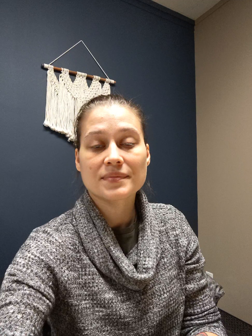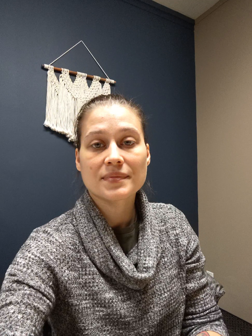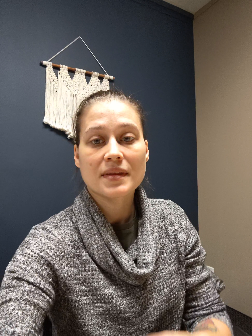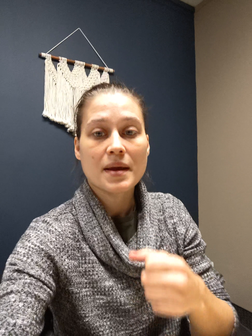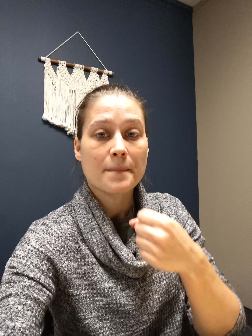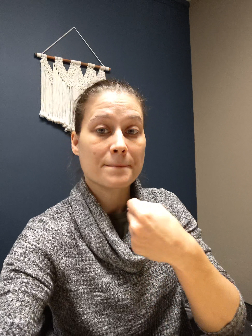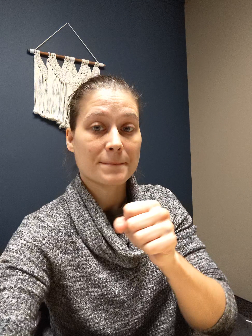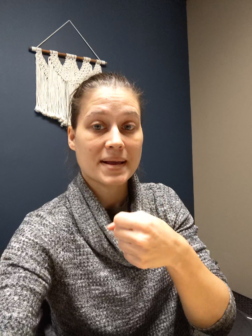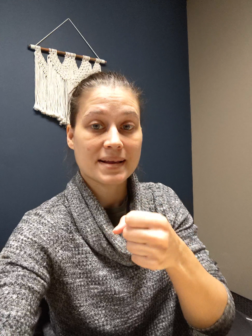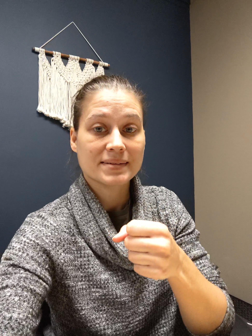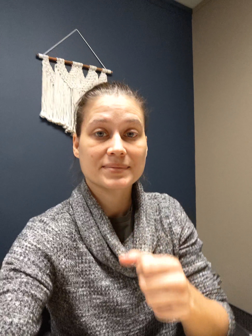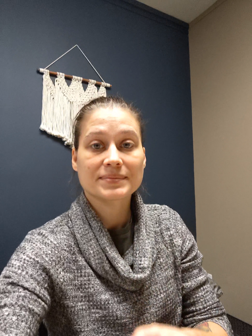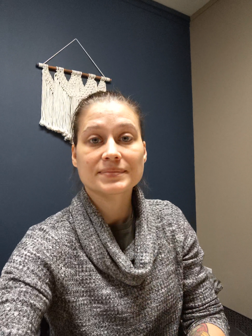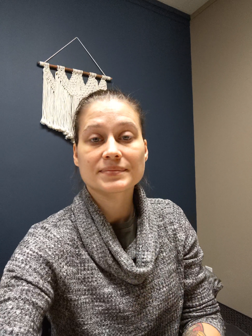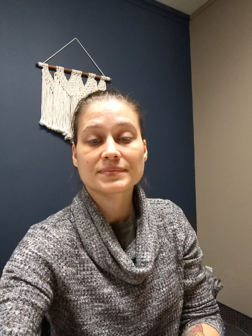make